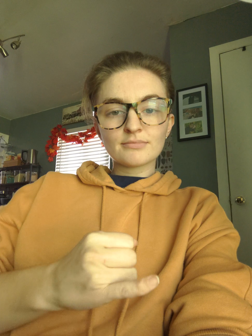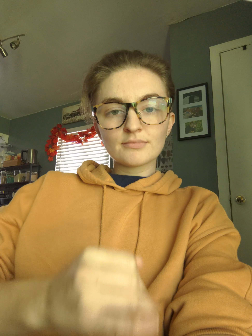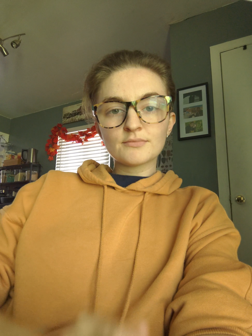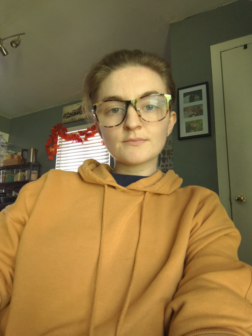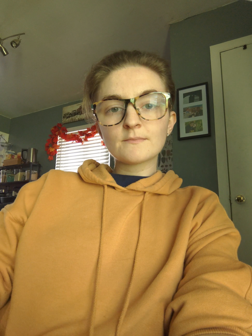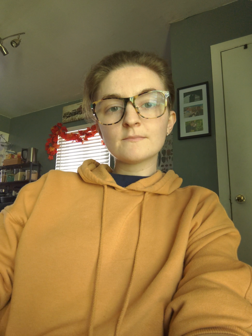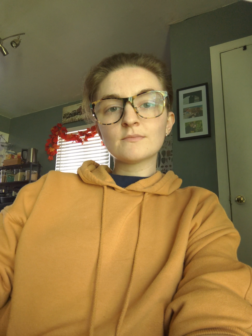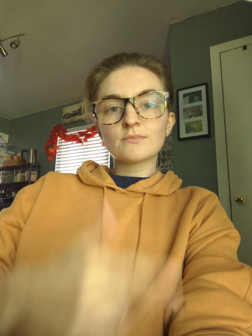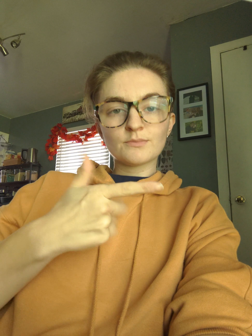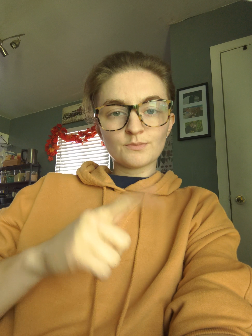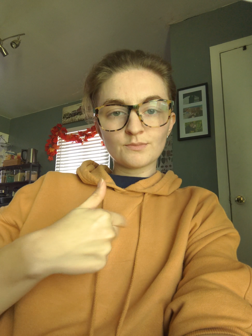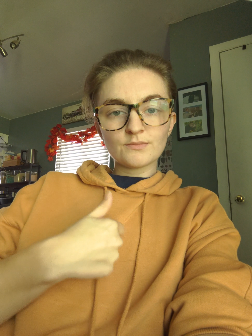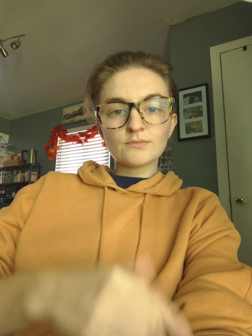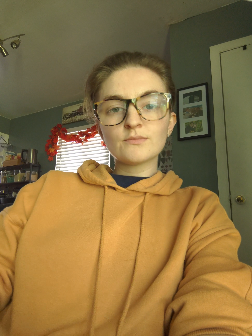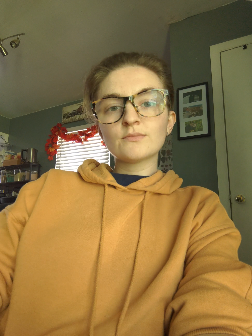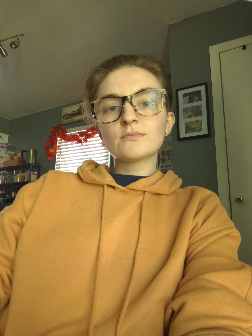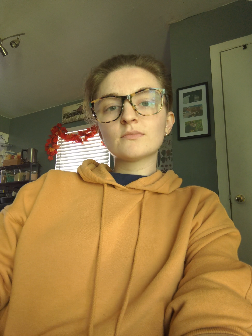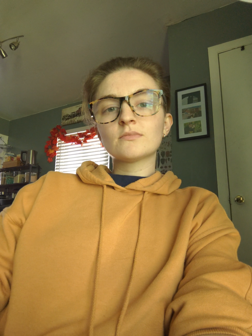let me